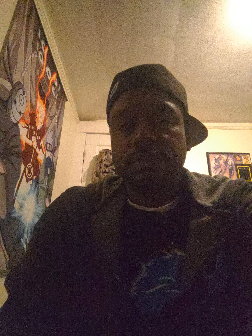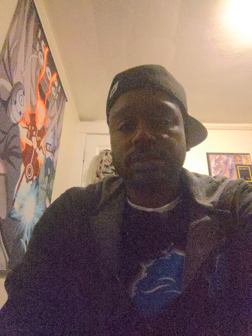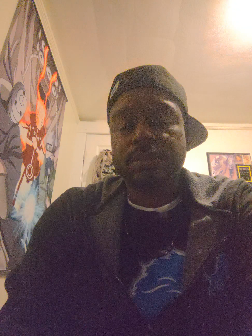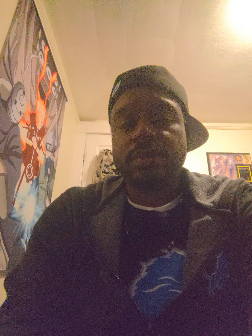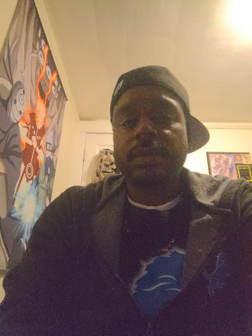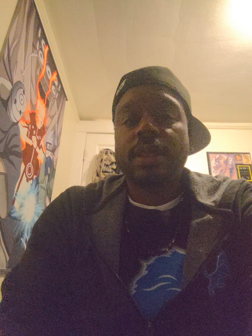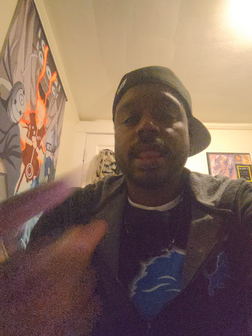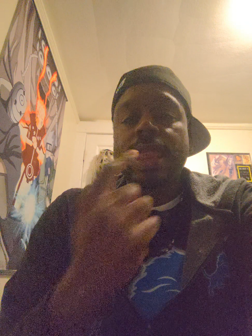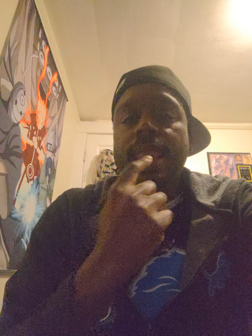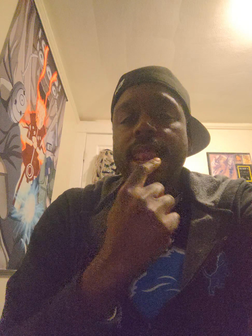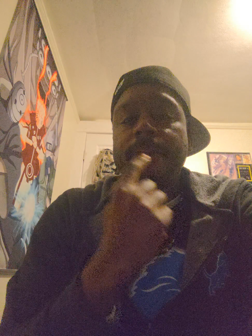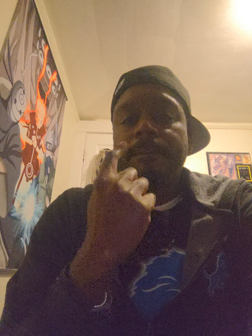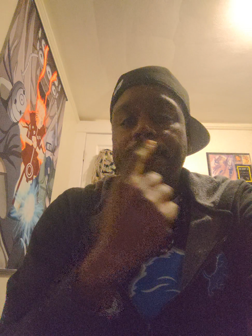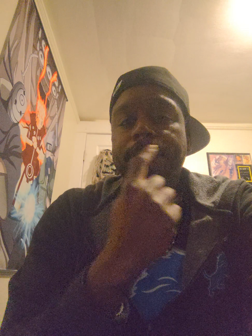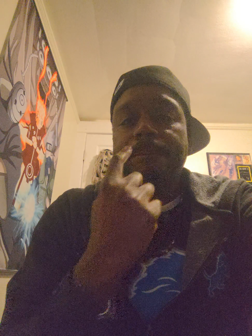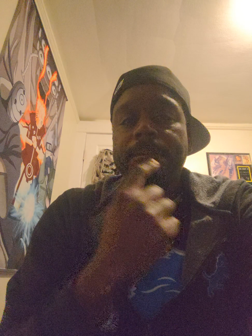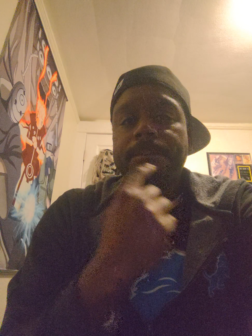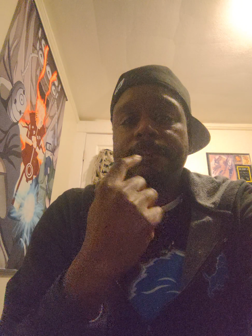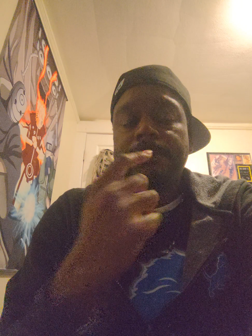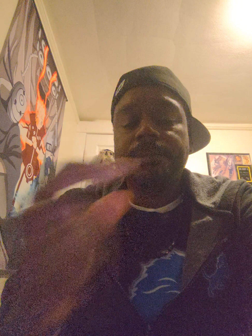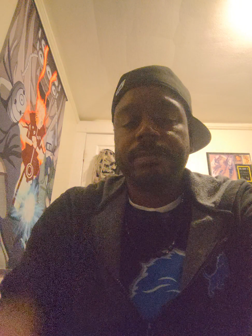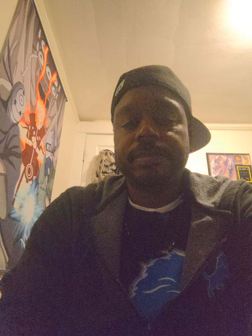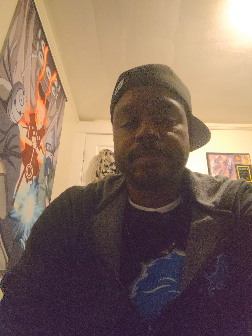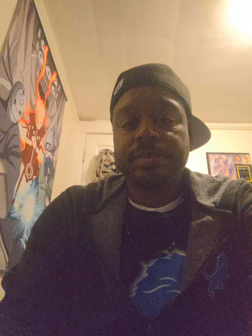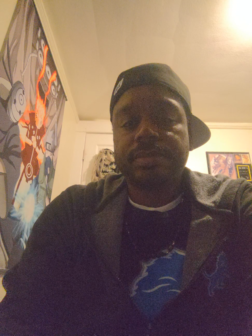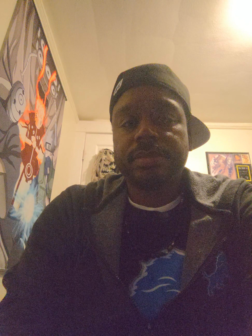lips